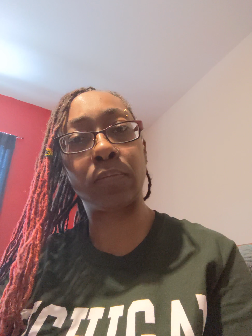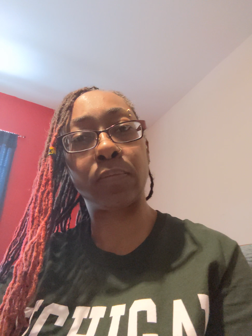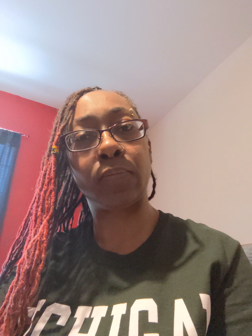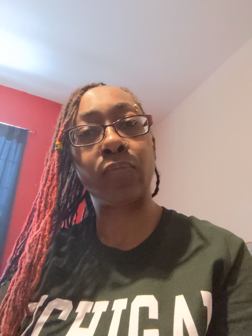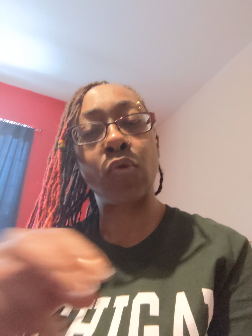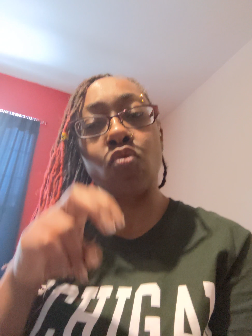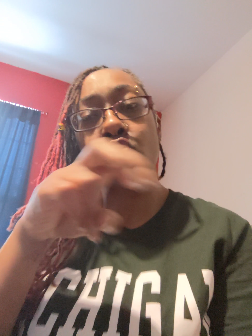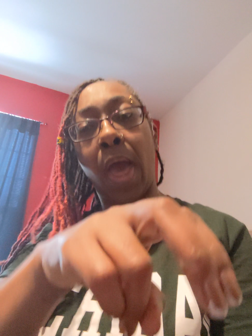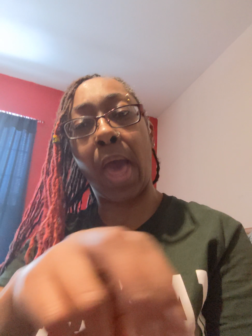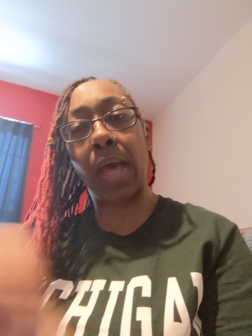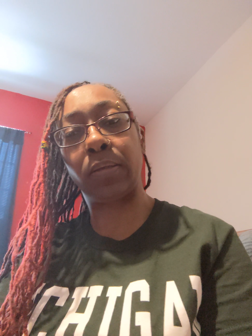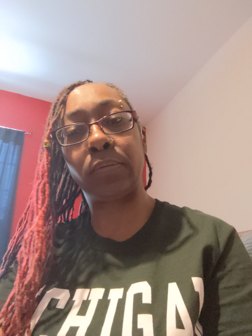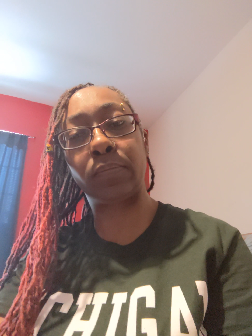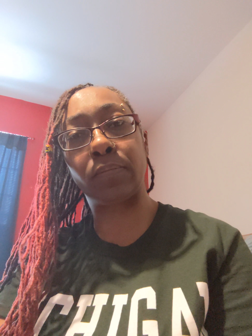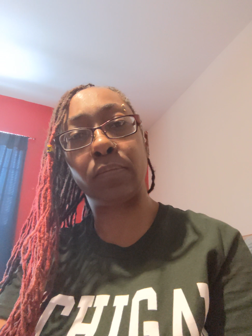ride